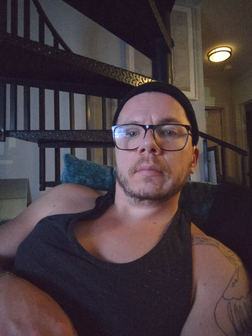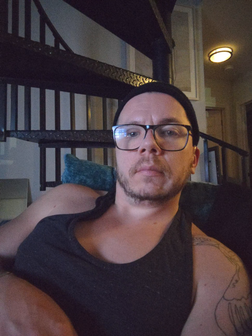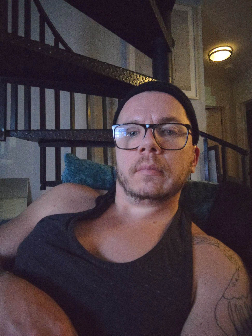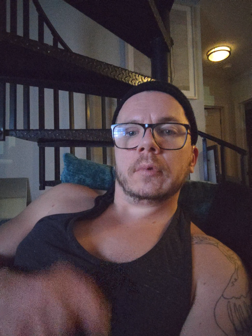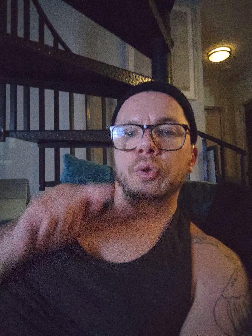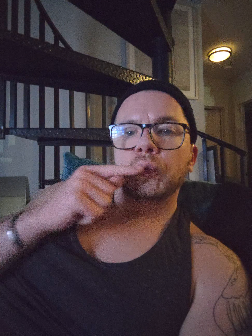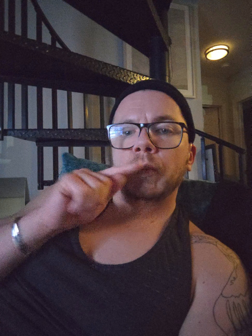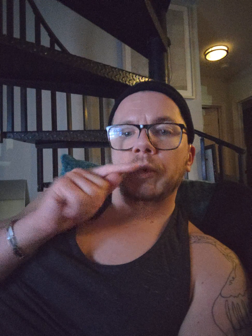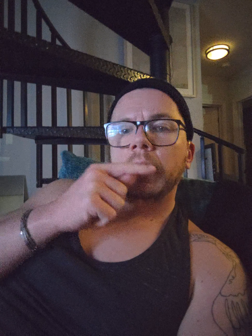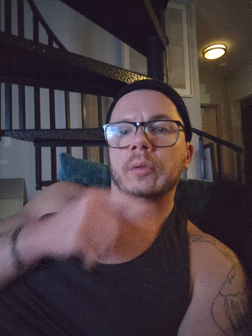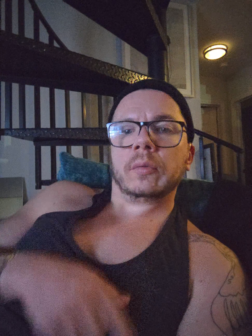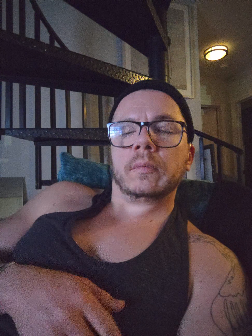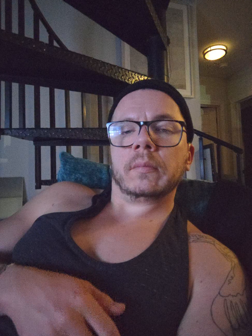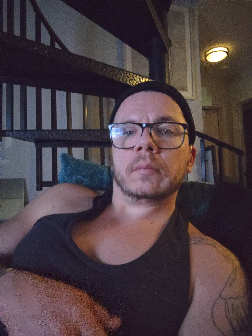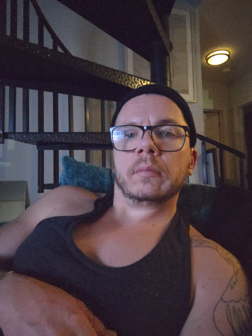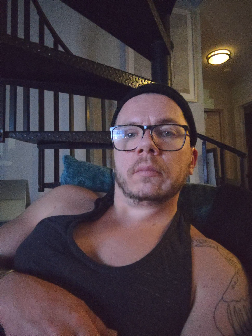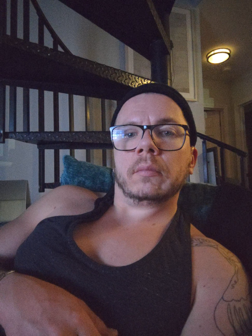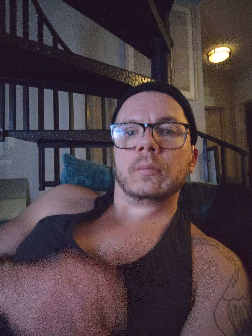toothbrush